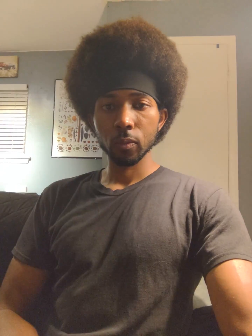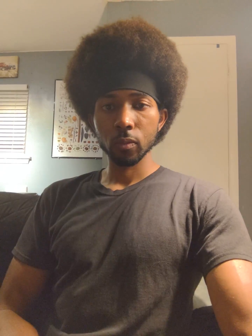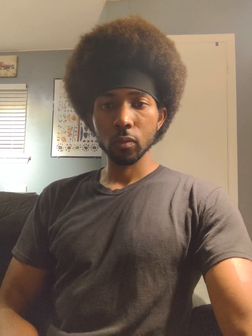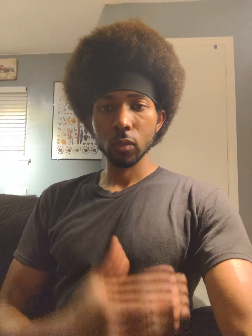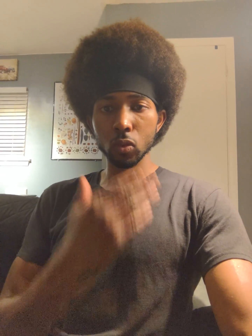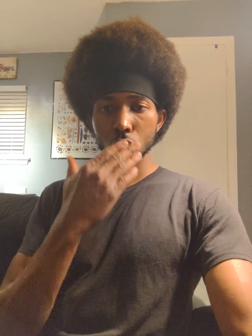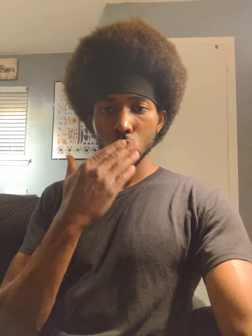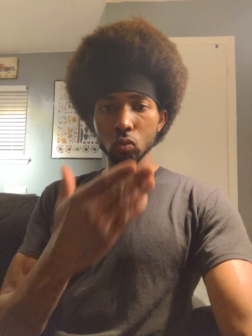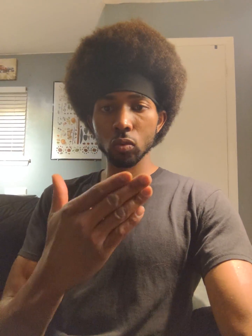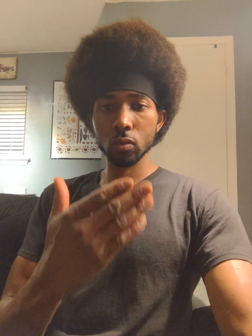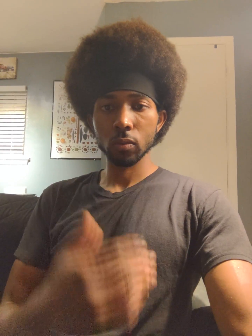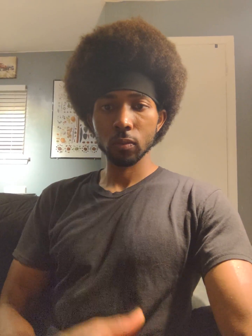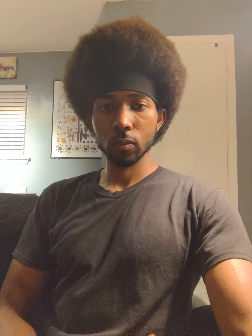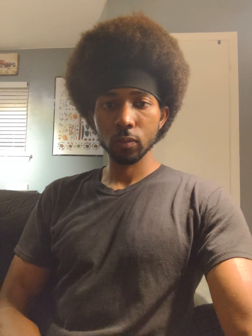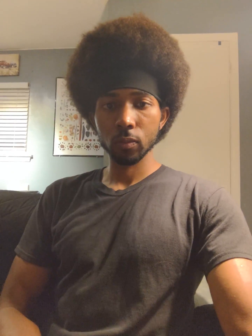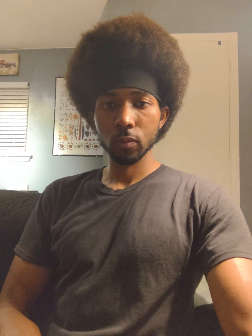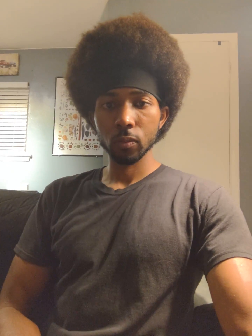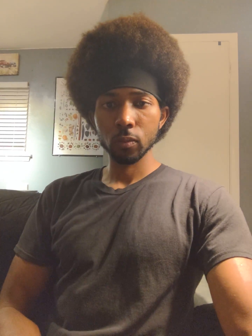good